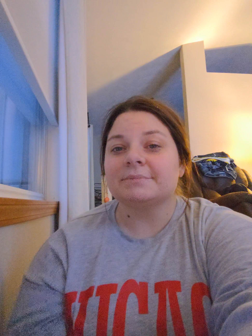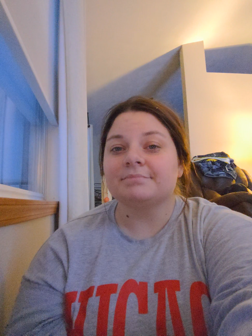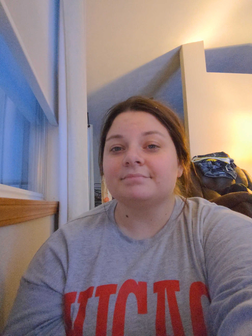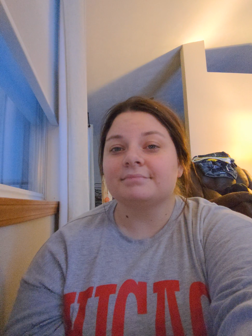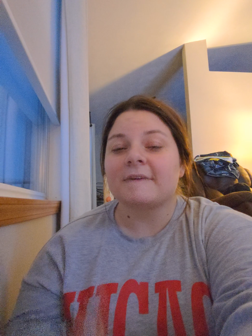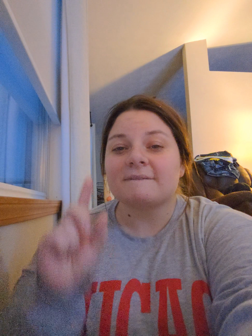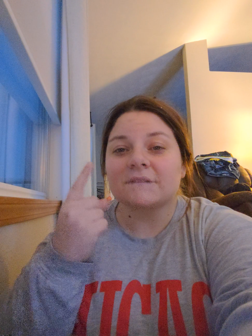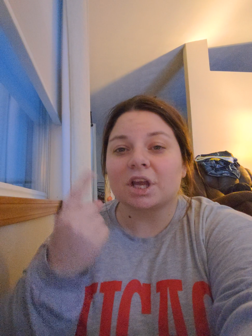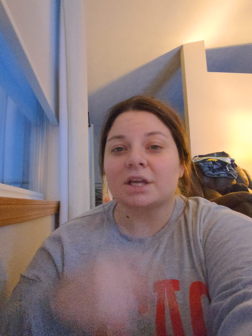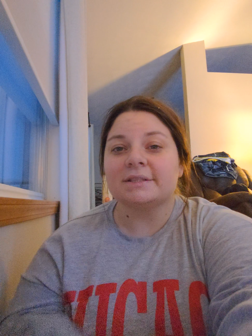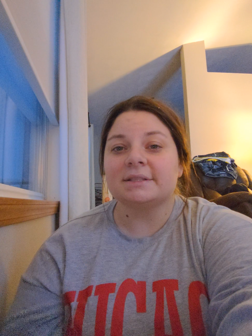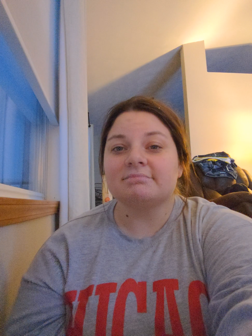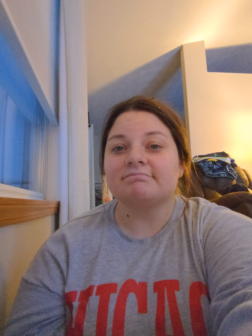first